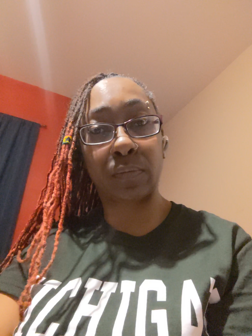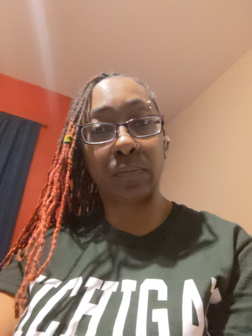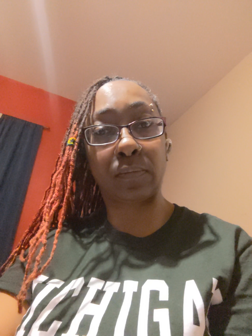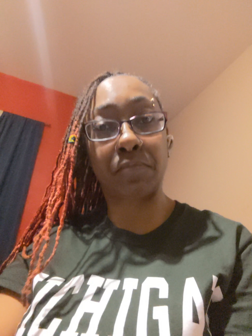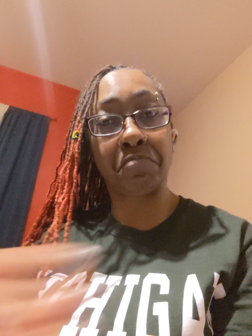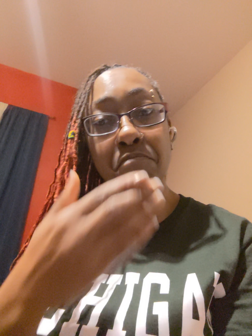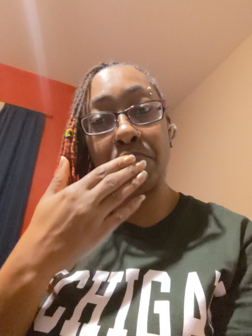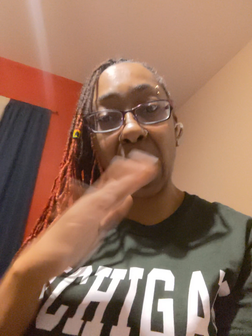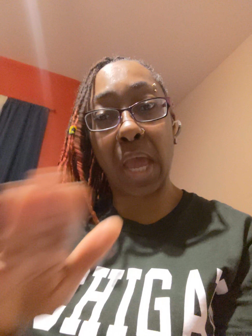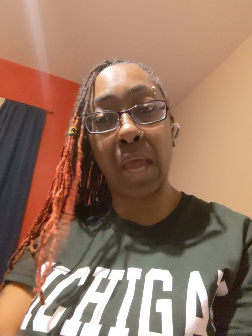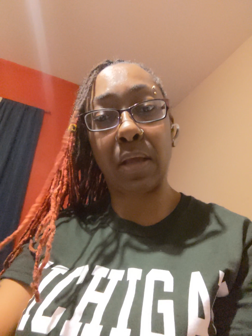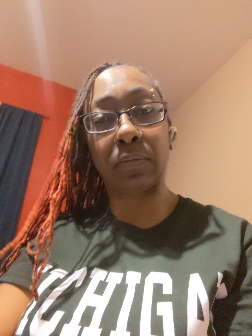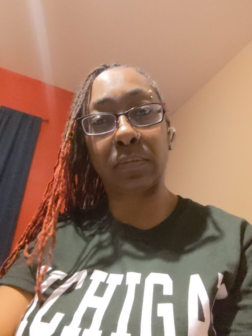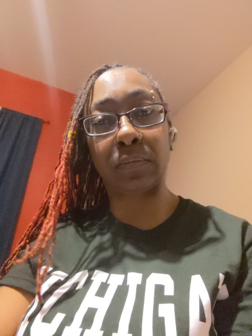bad